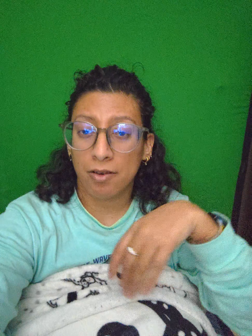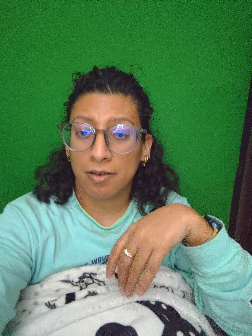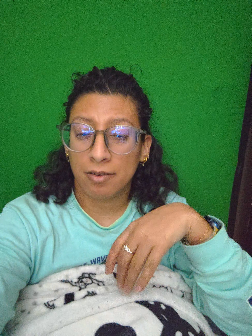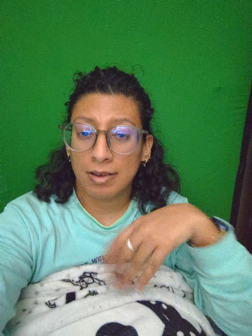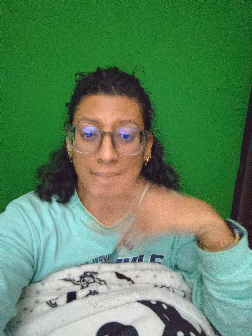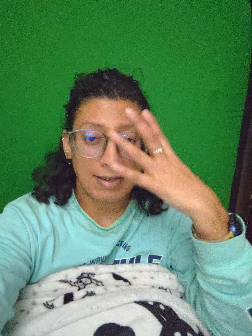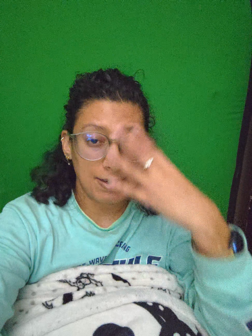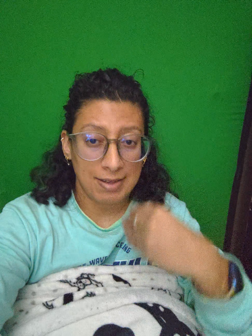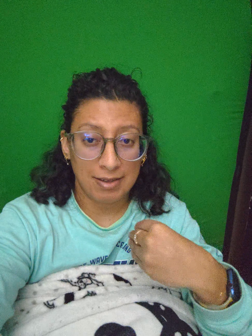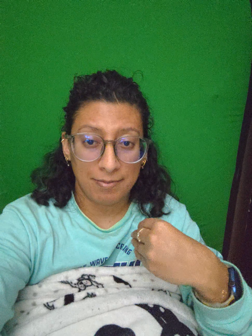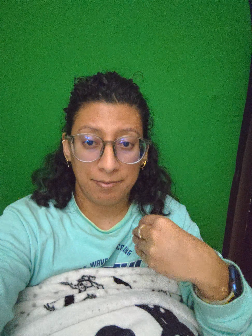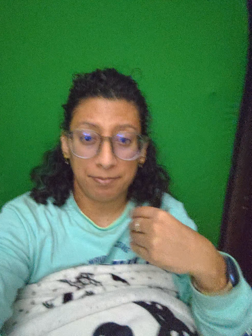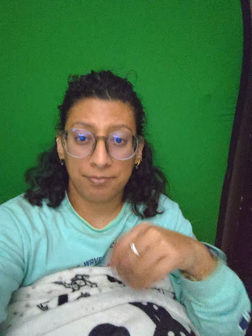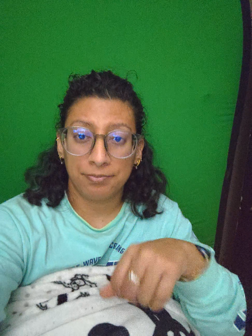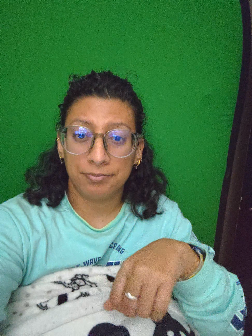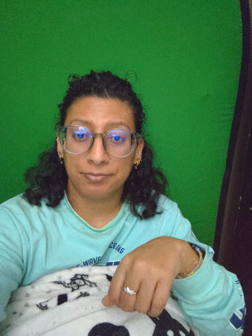sleep